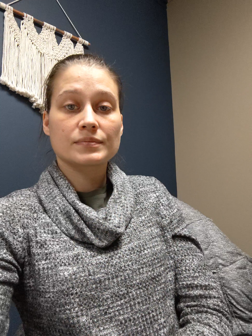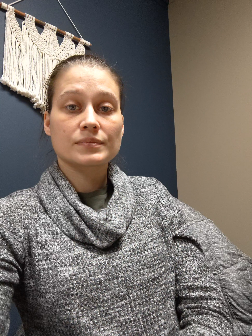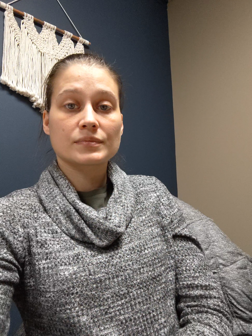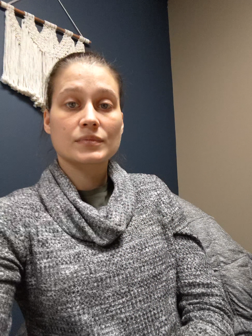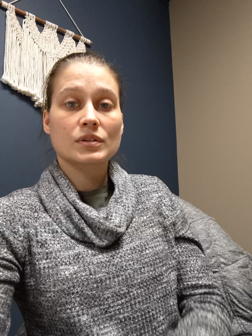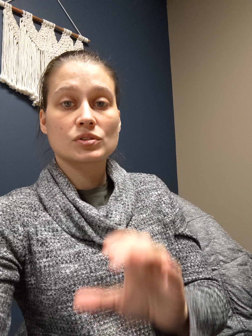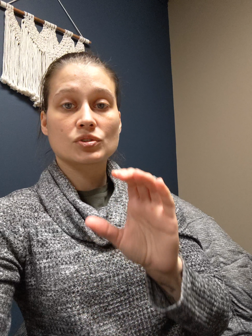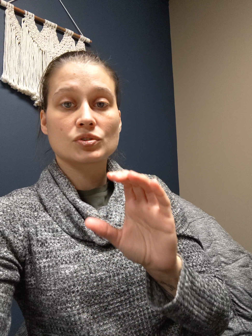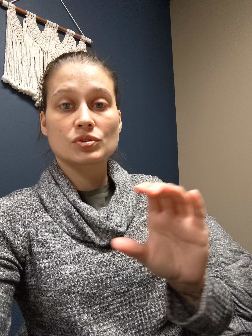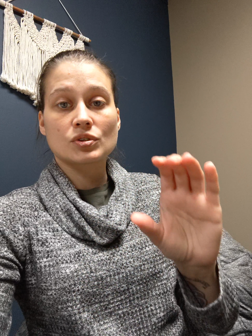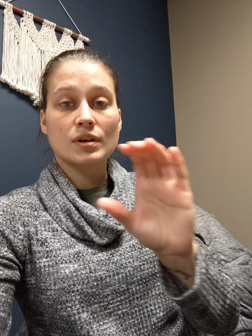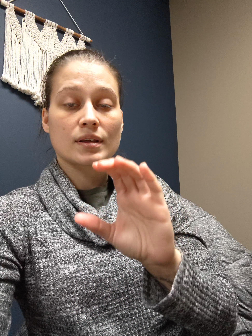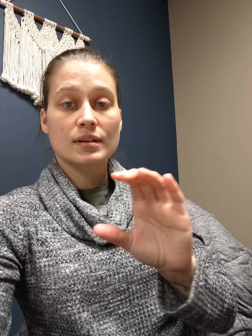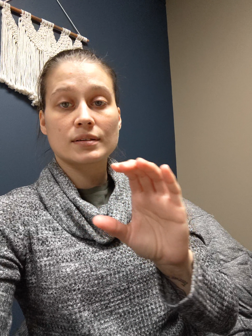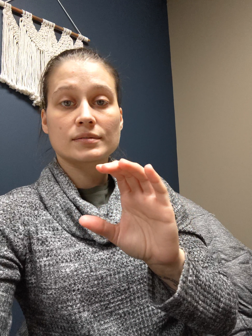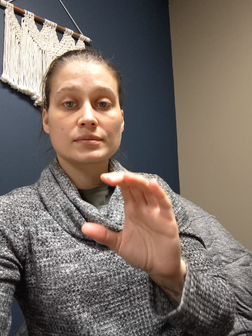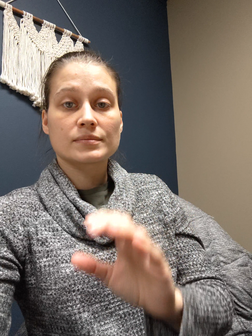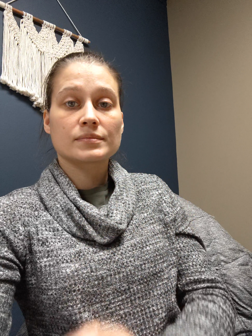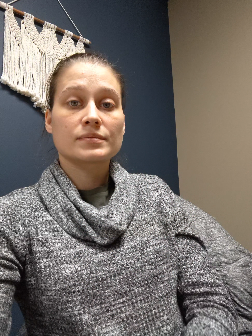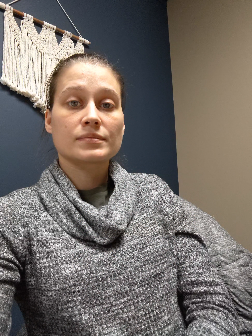chocolate